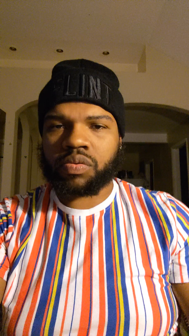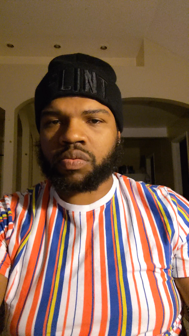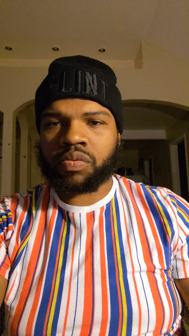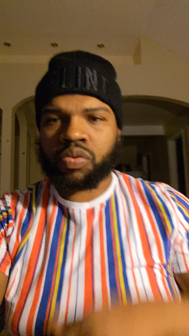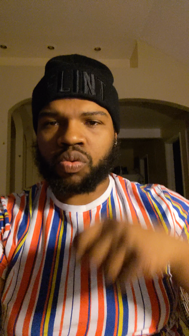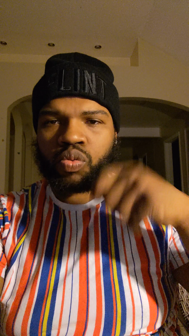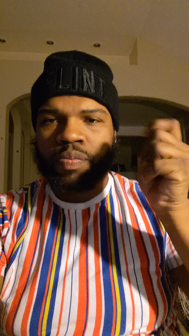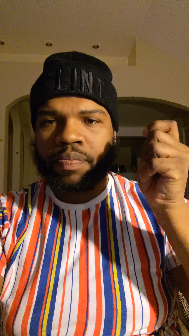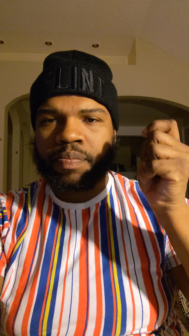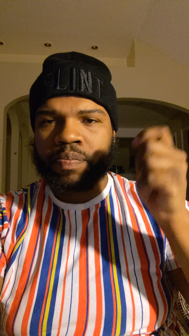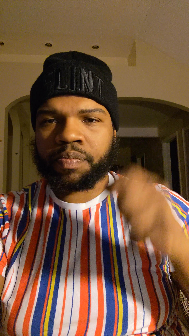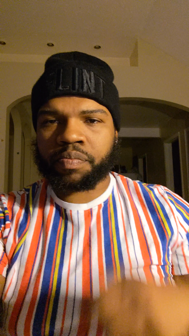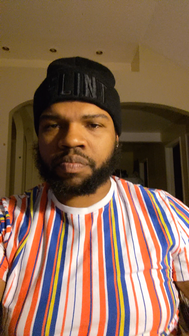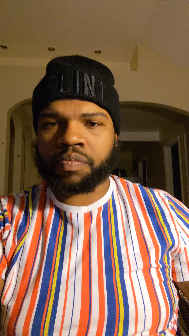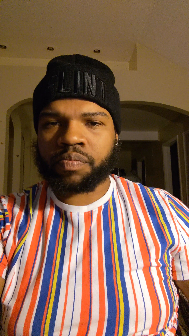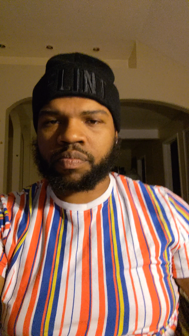rip